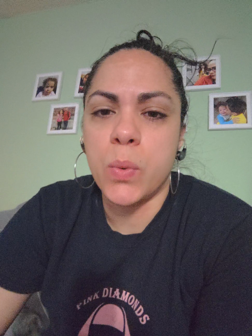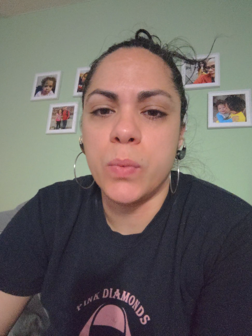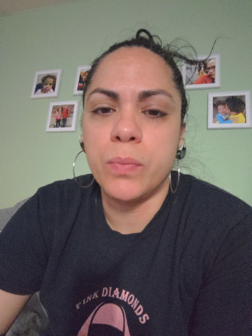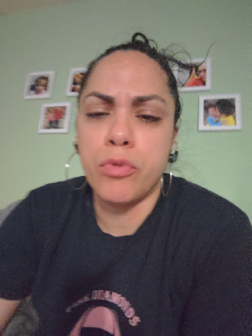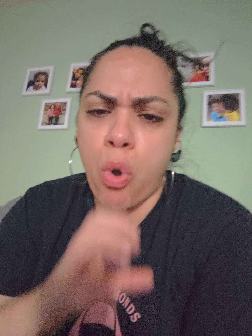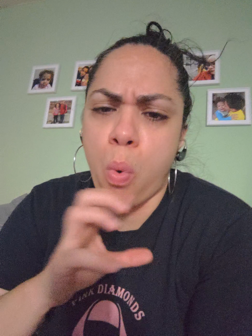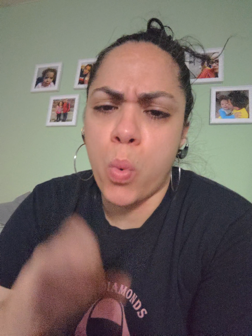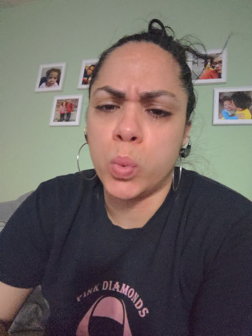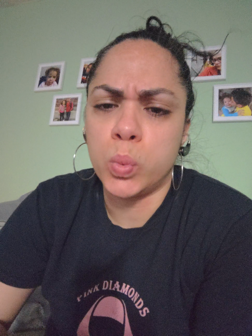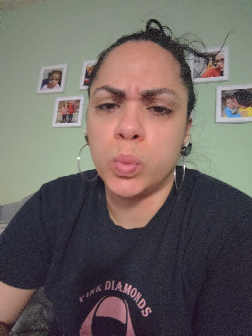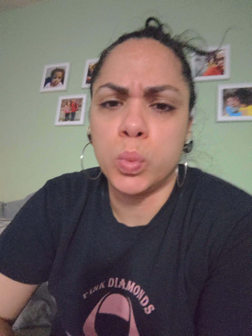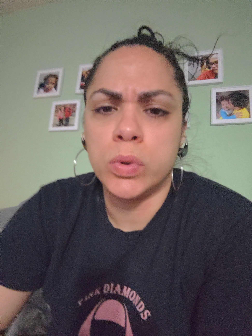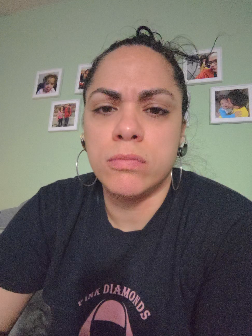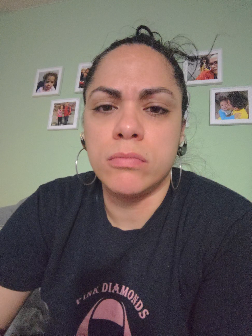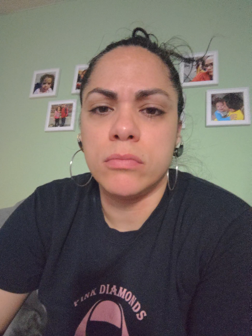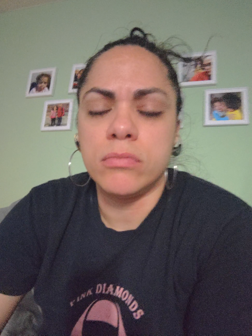old